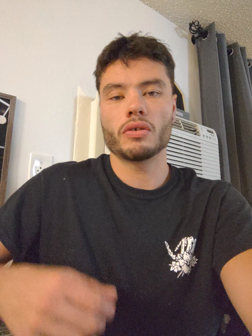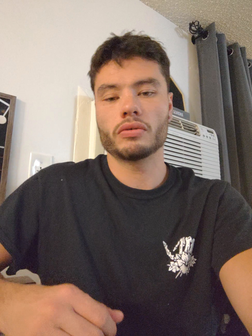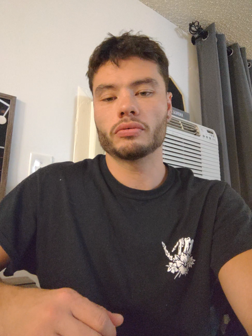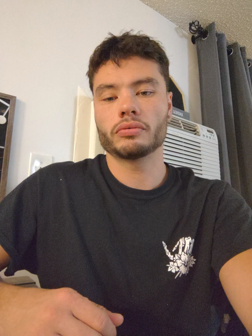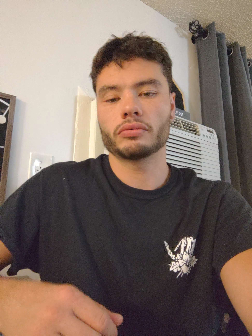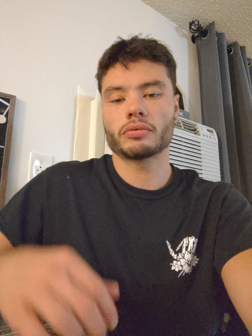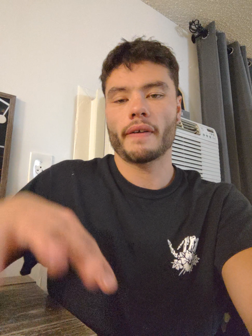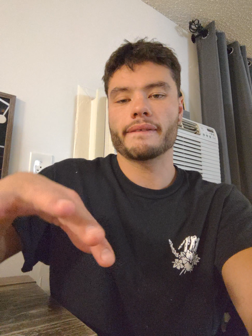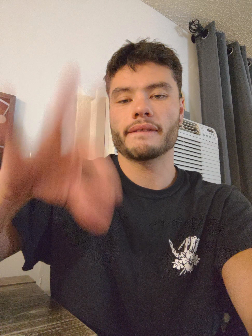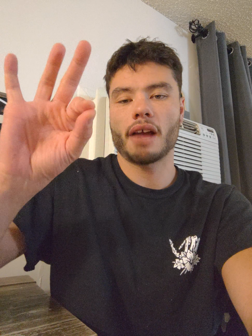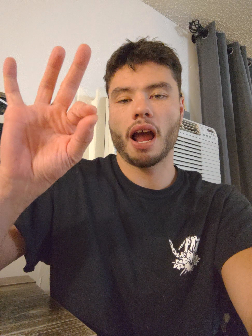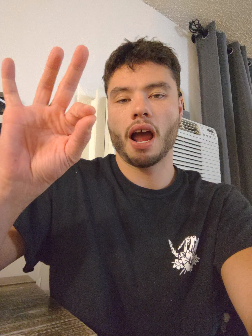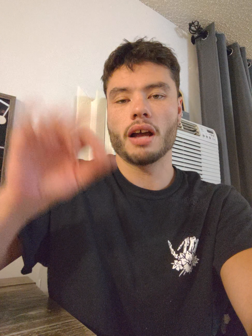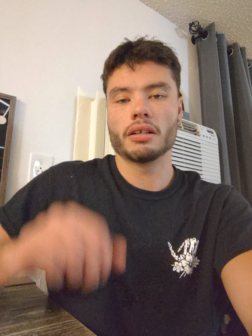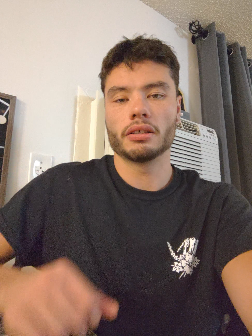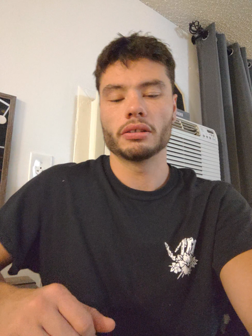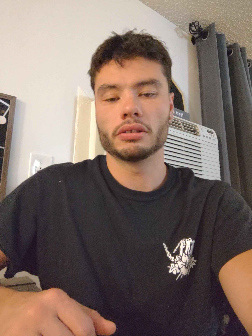find